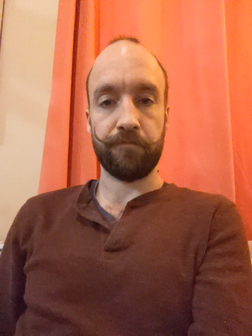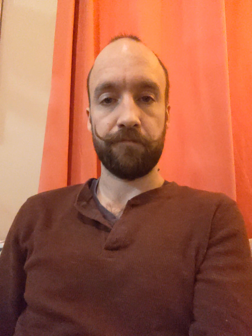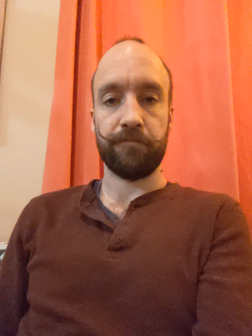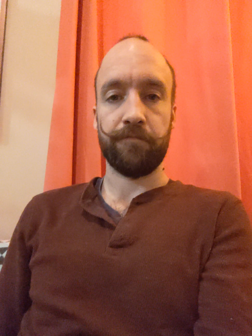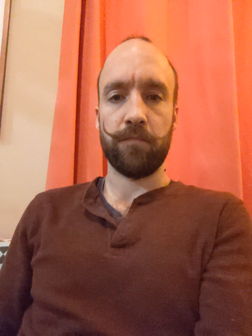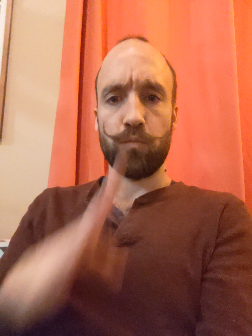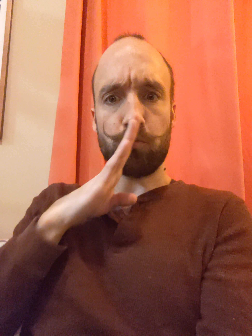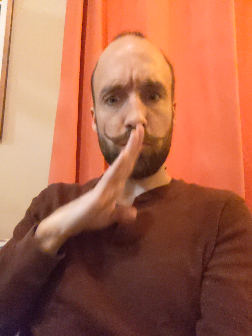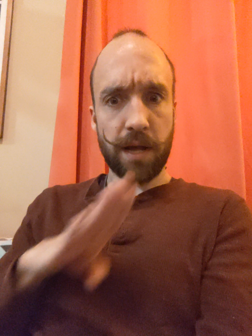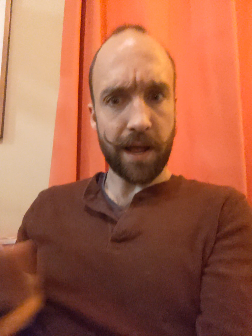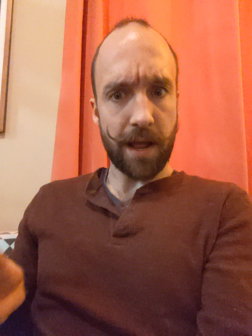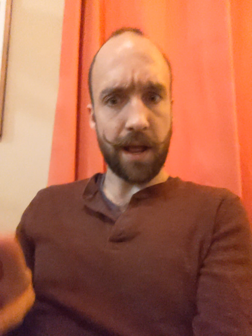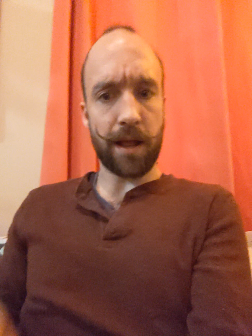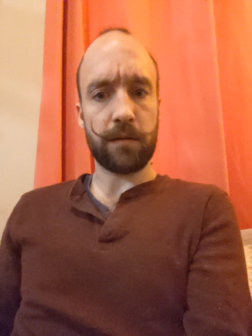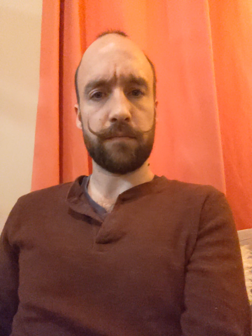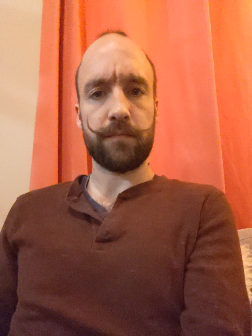quiet